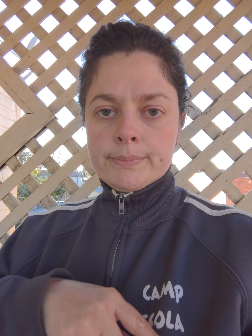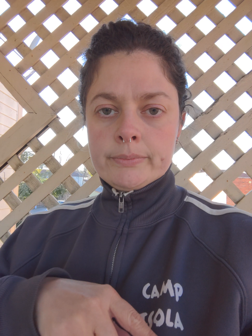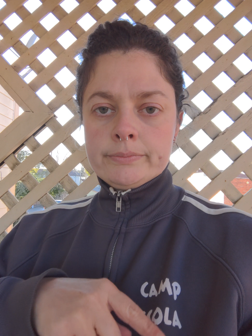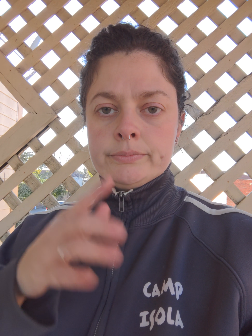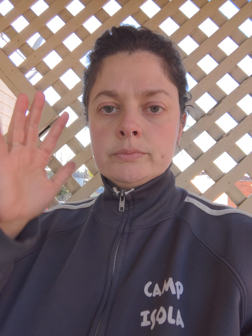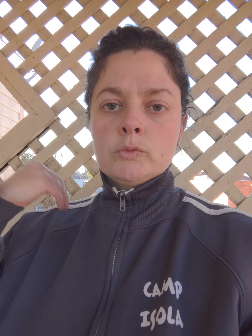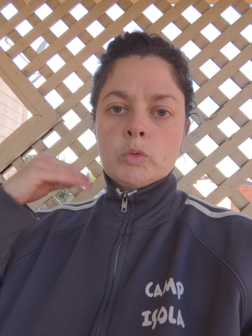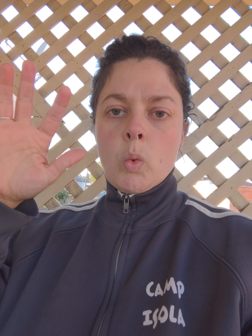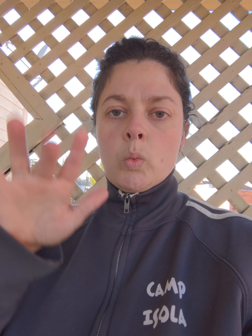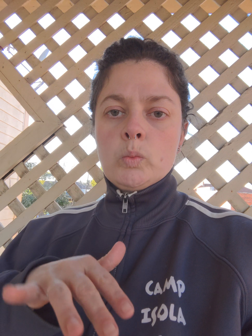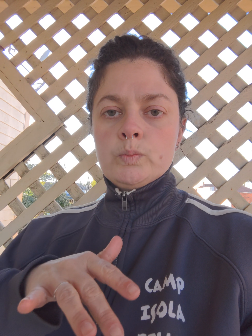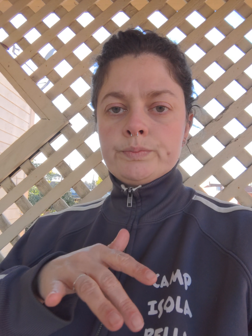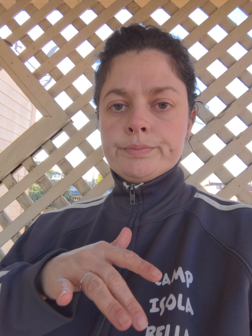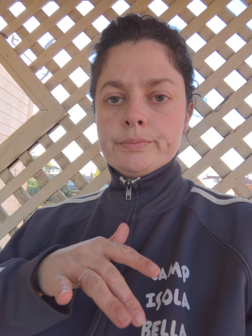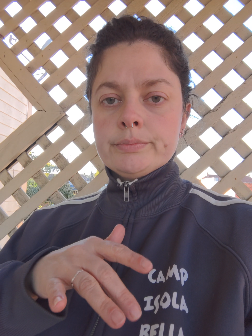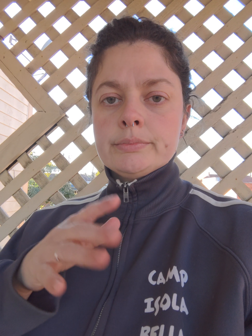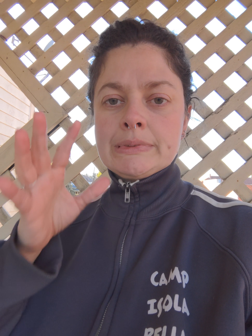snow